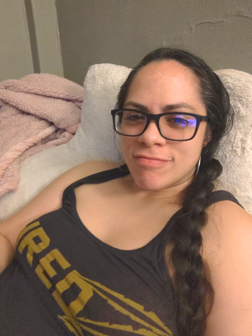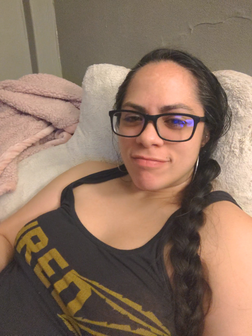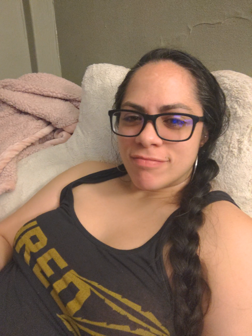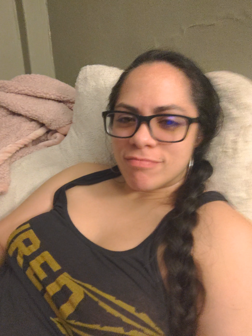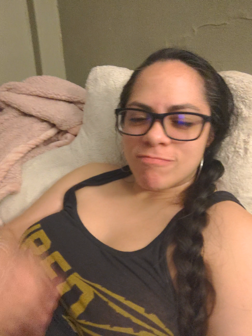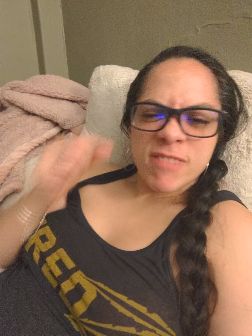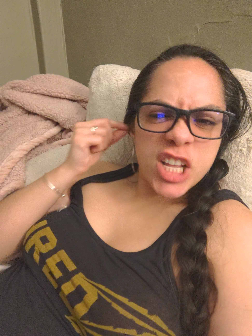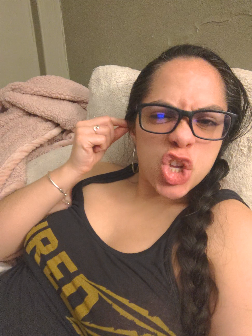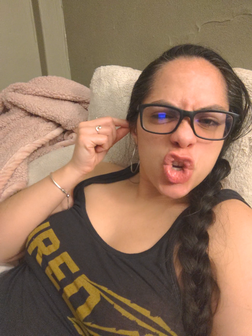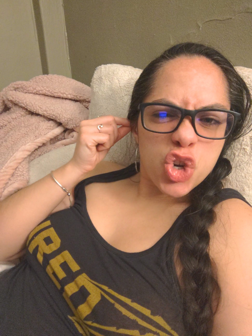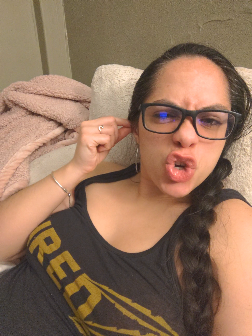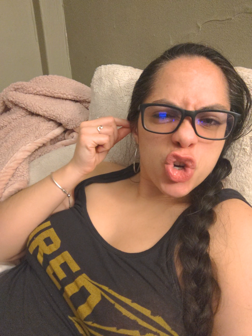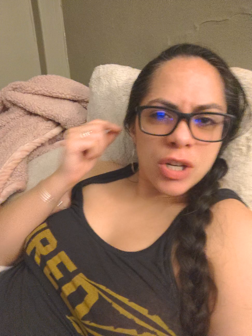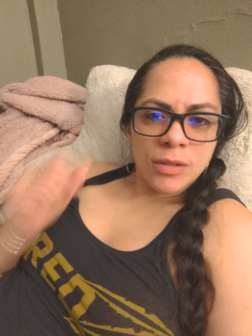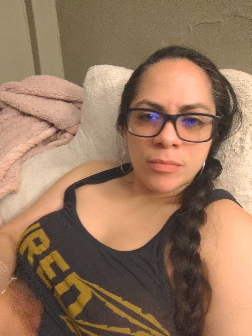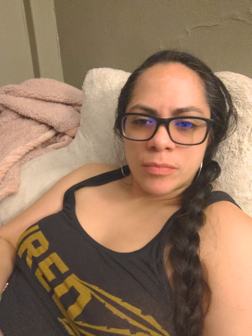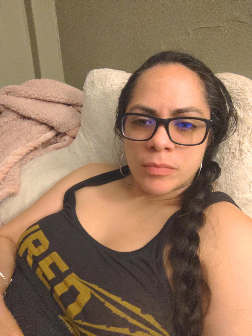ear